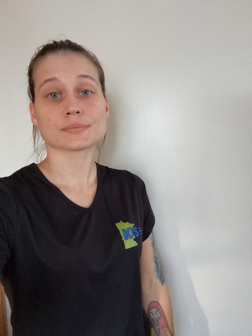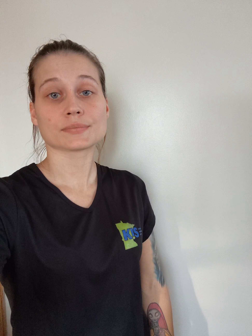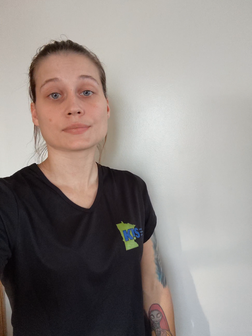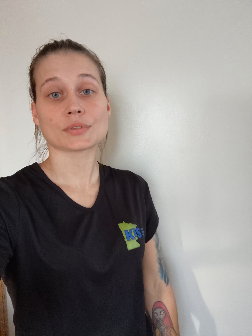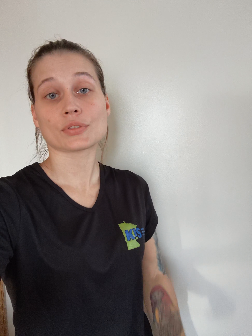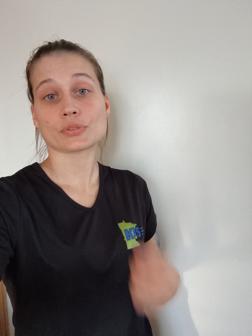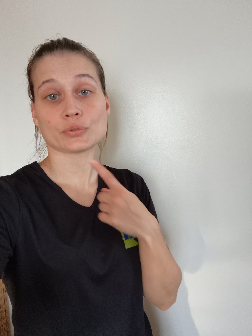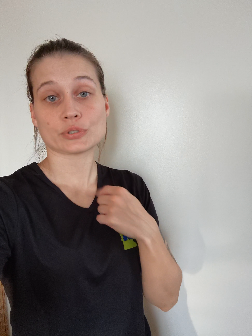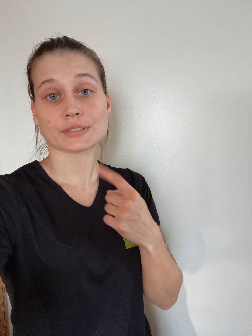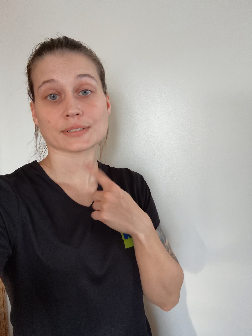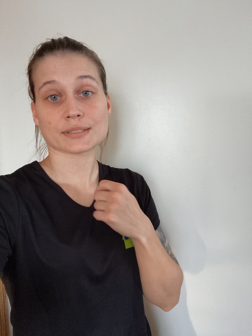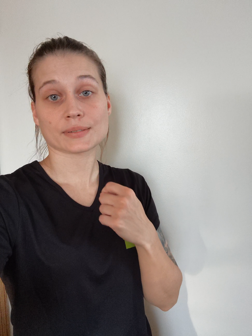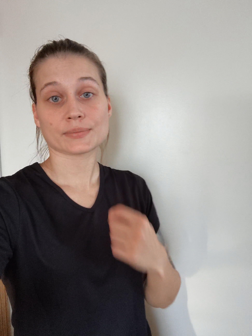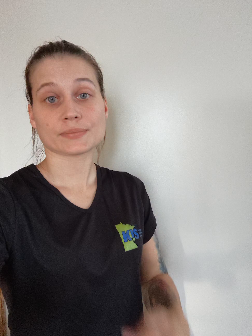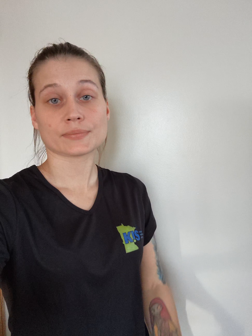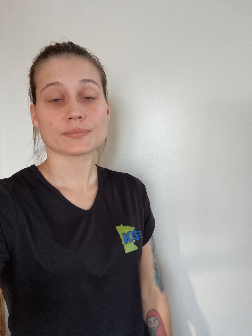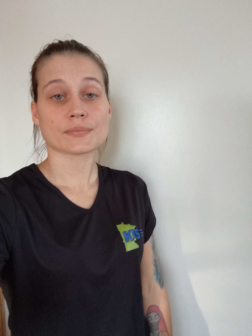thirsty